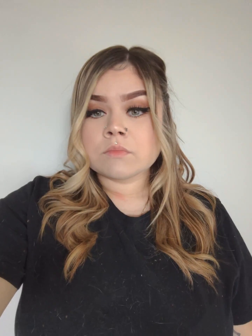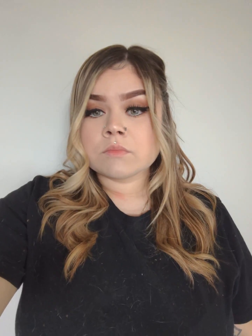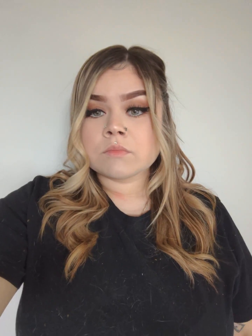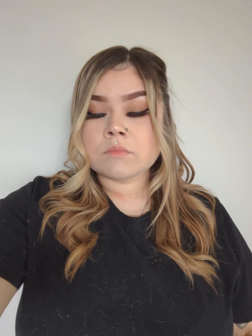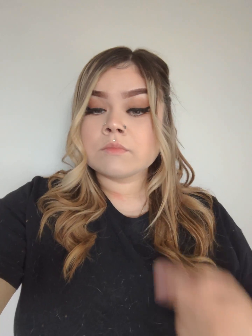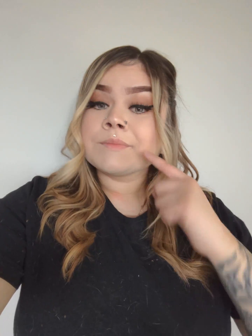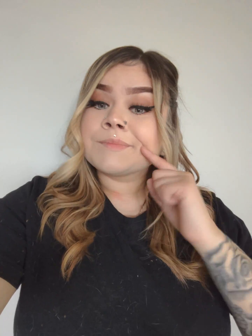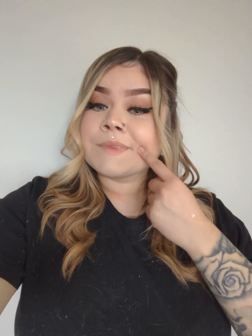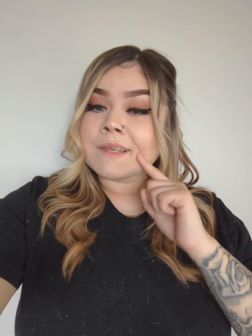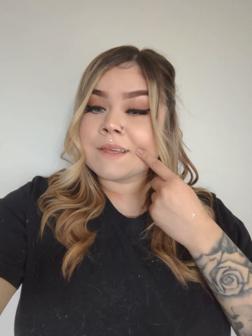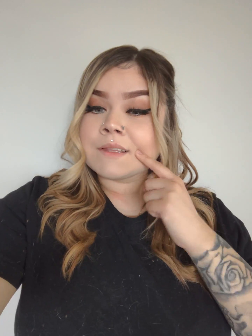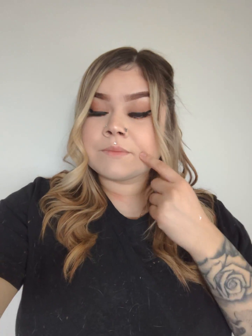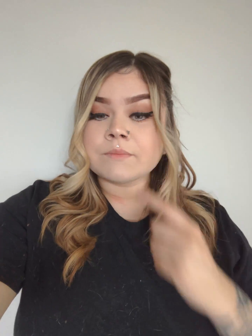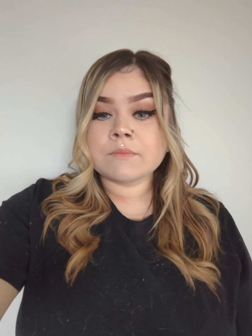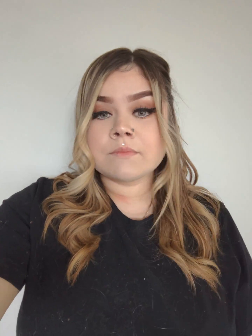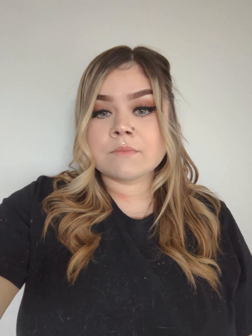candy